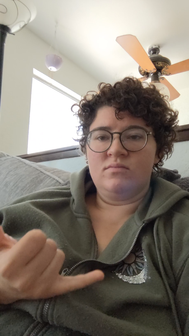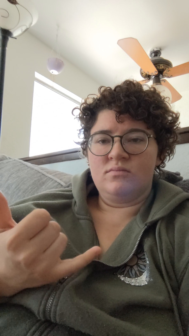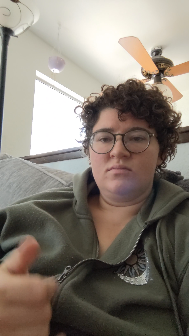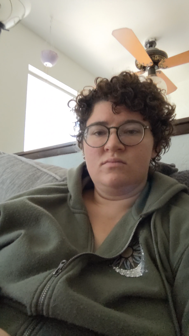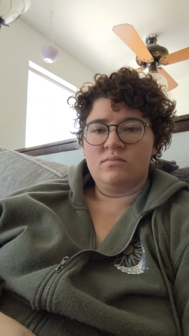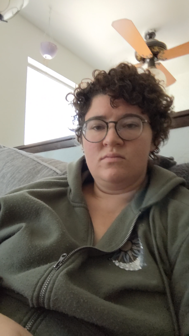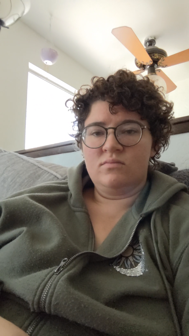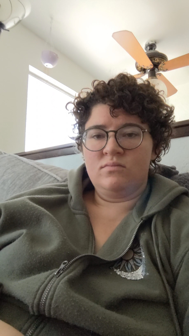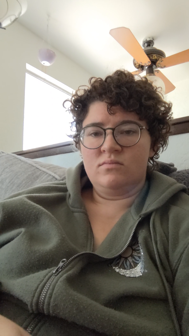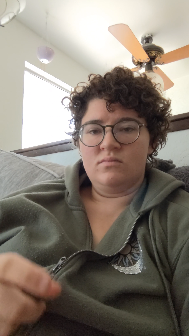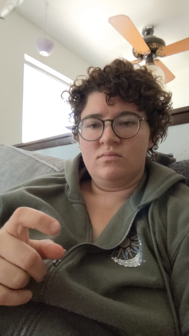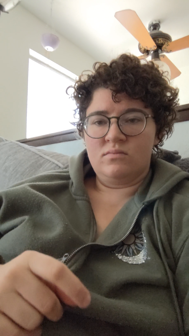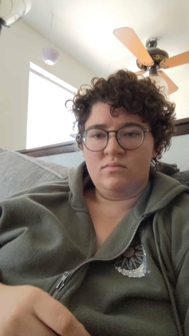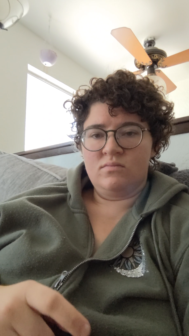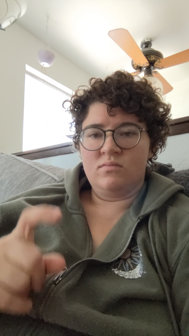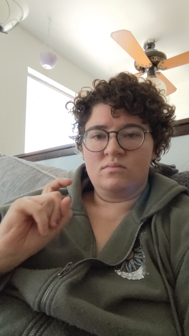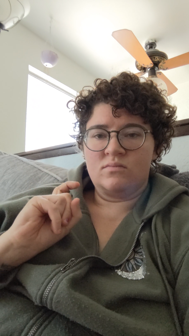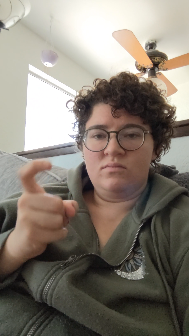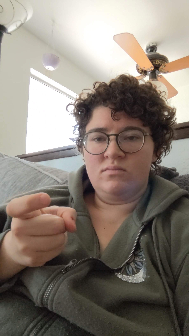present